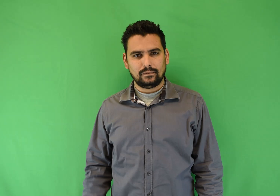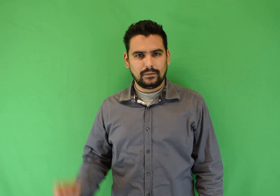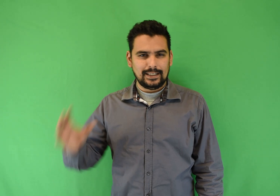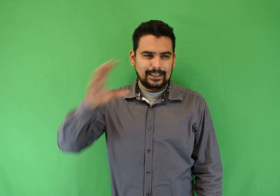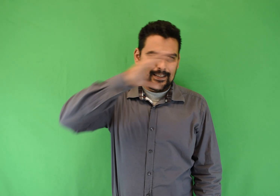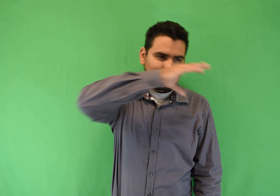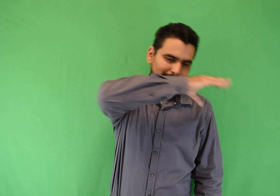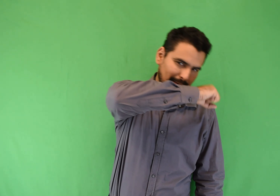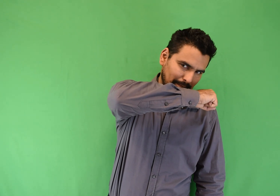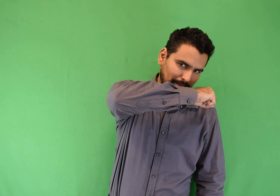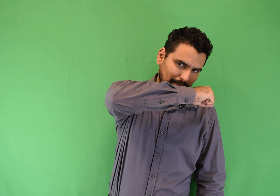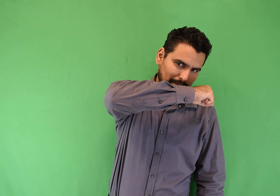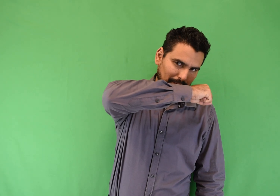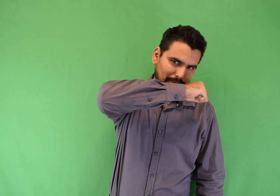caliente